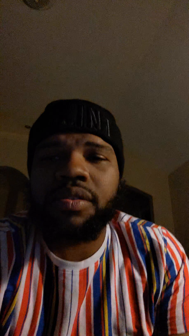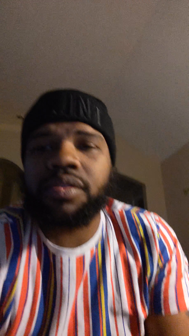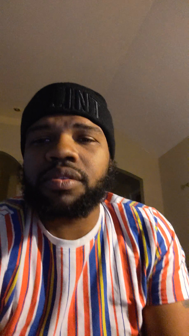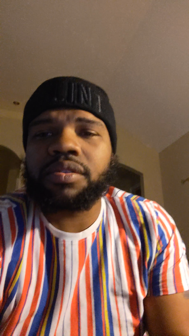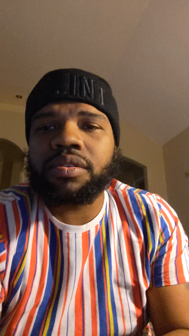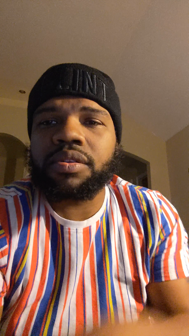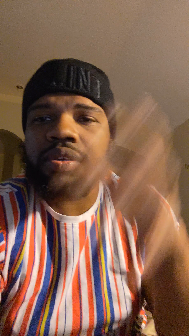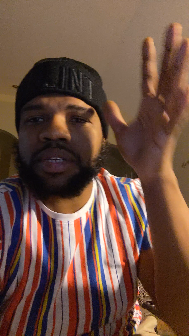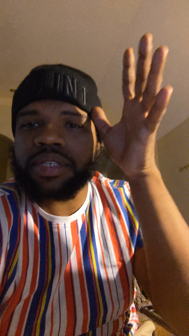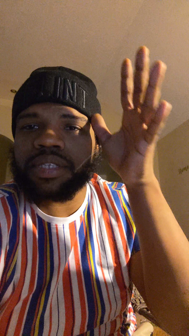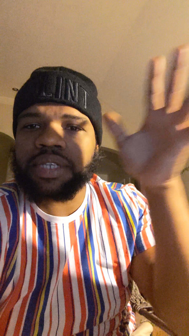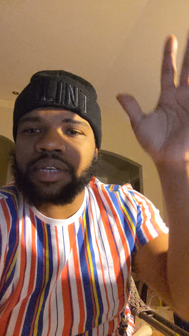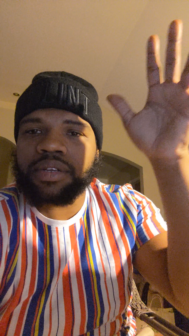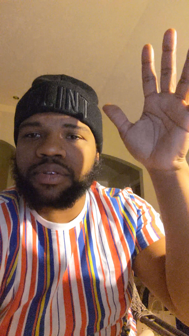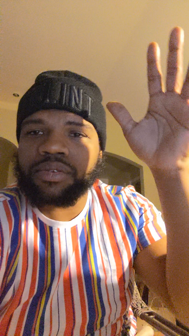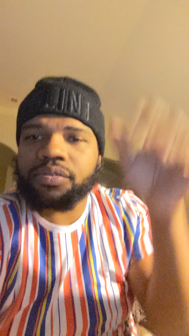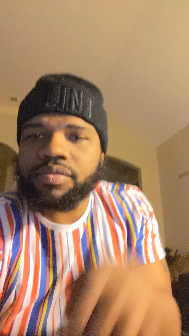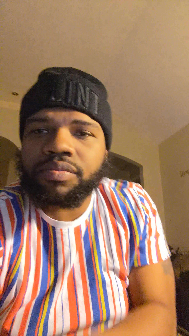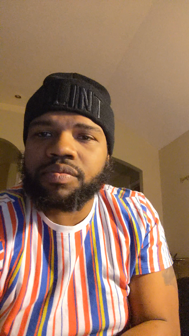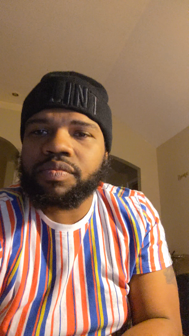deer